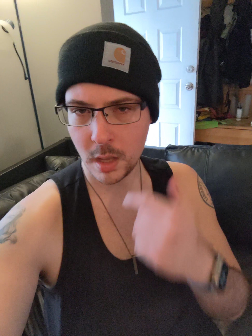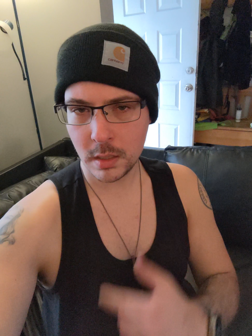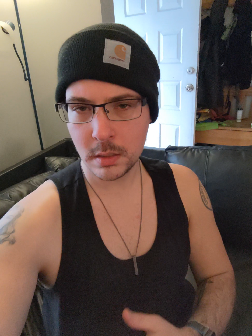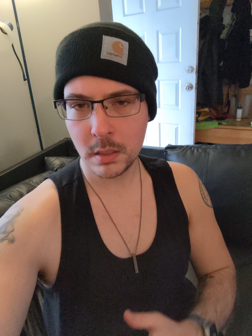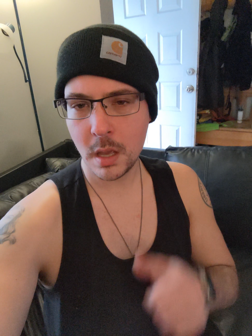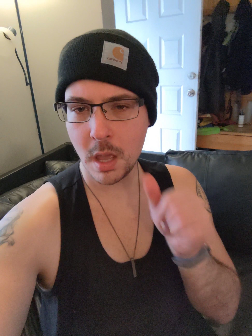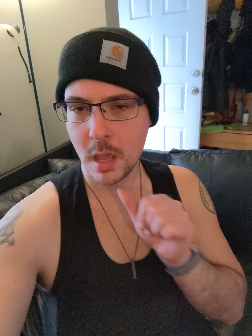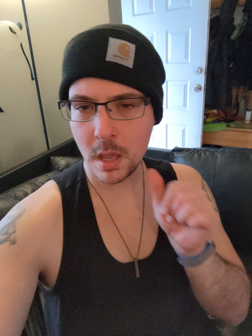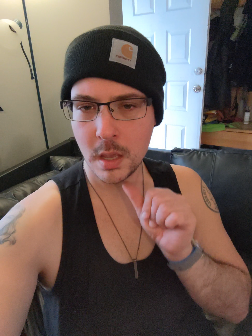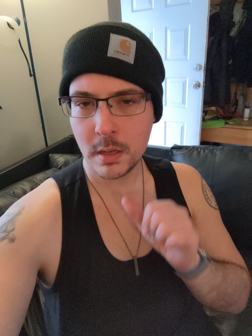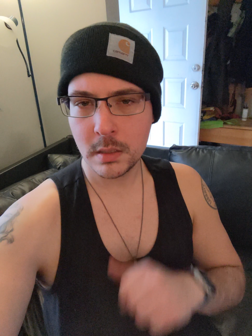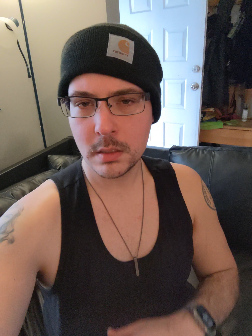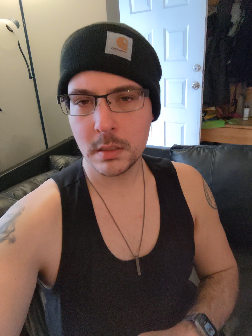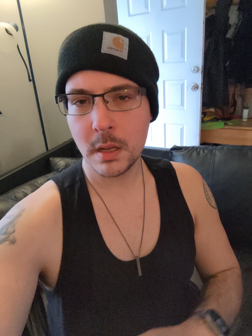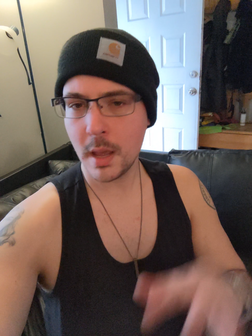aunt